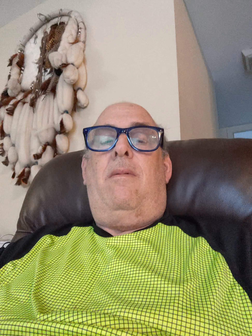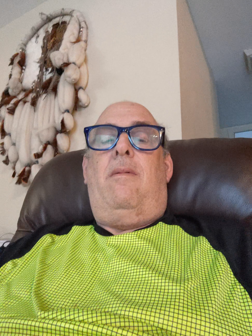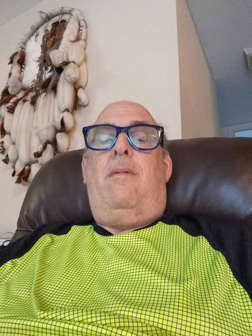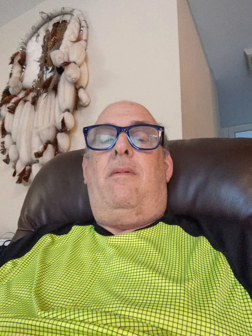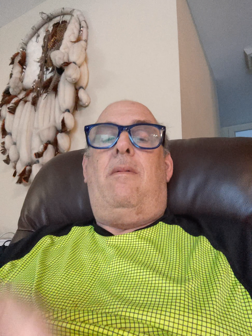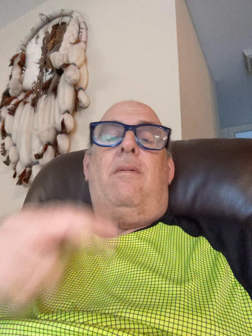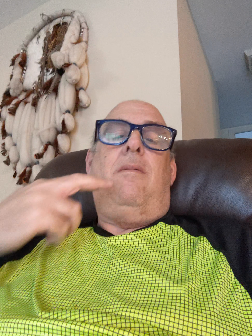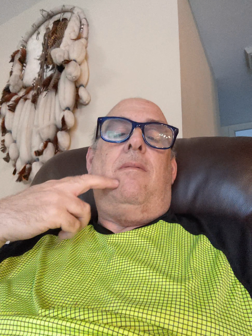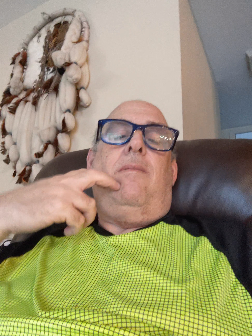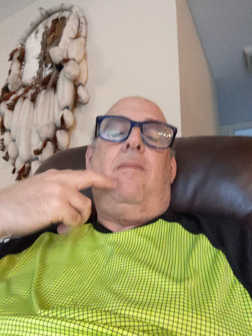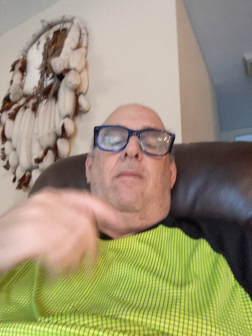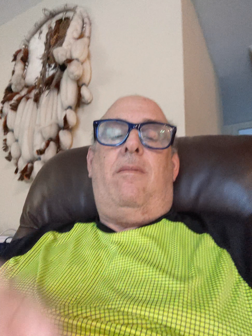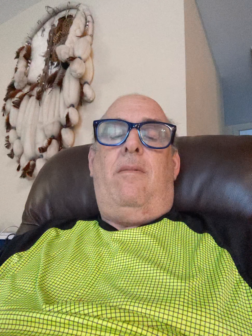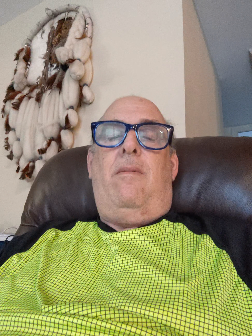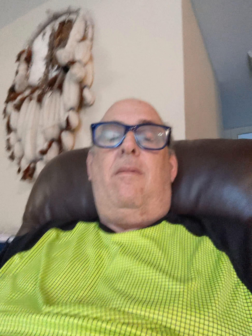gum